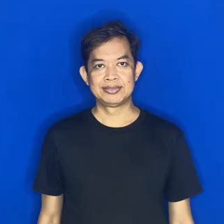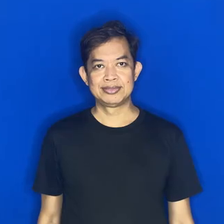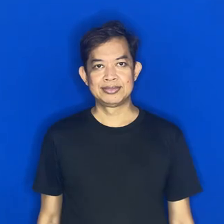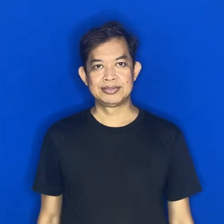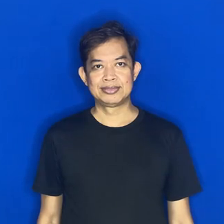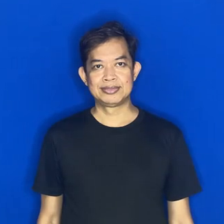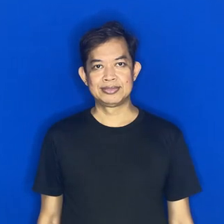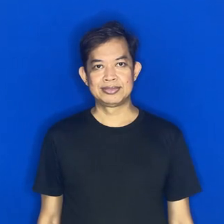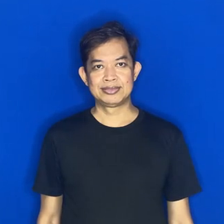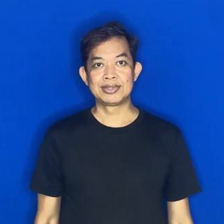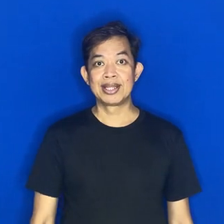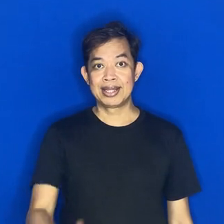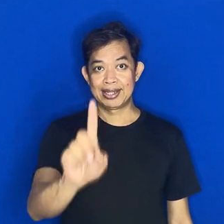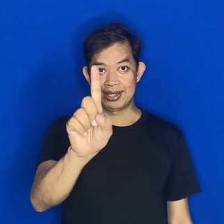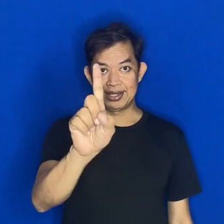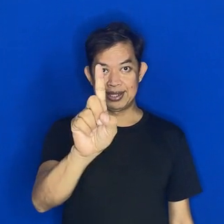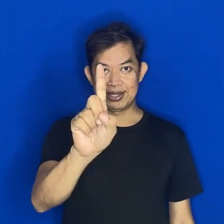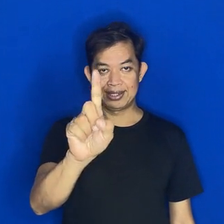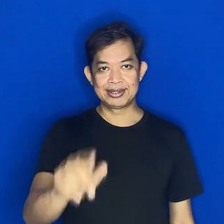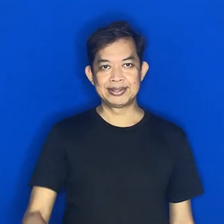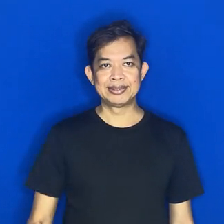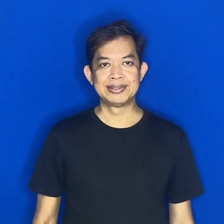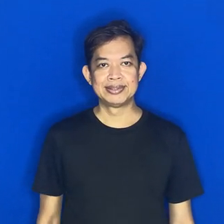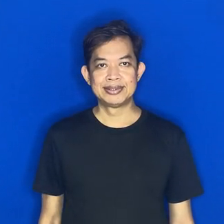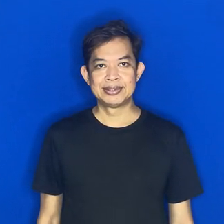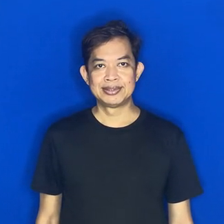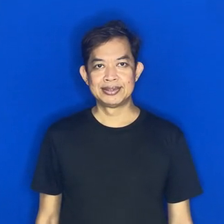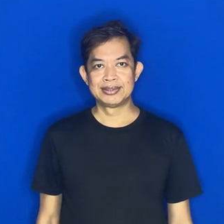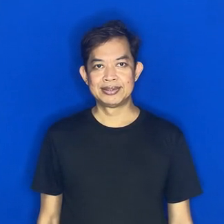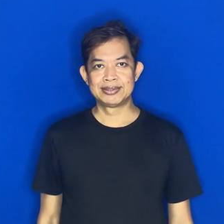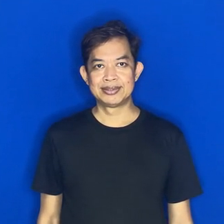one